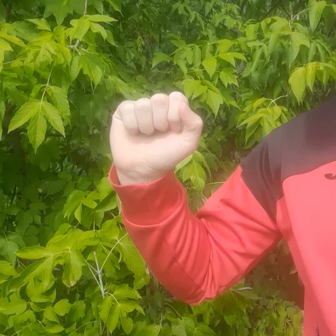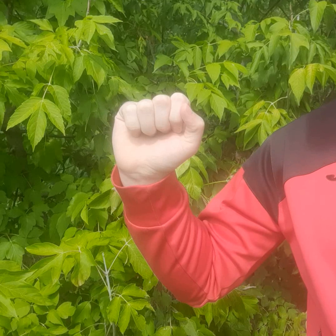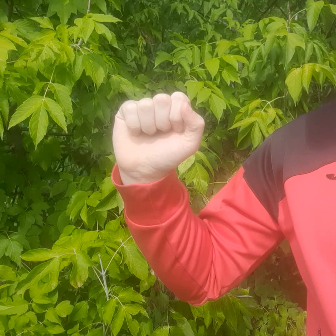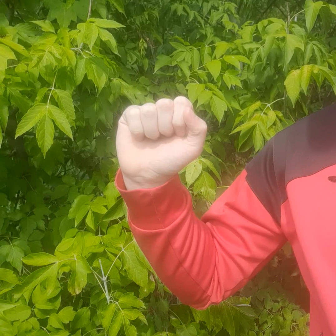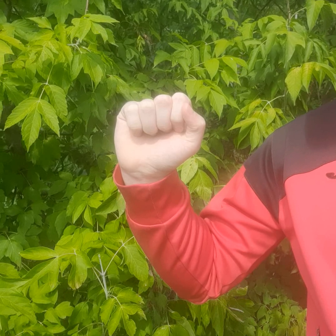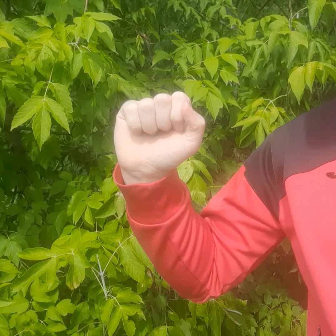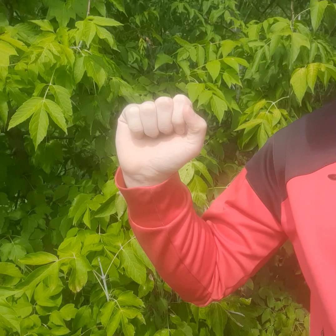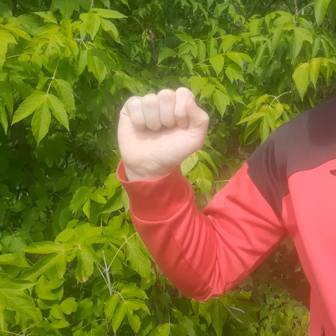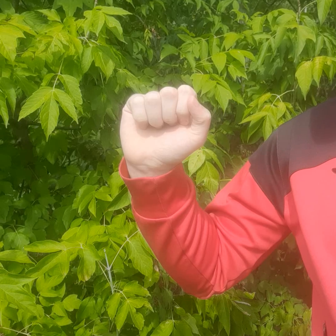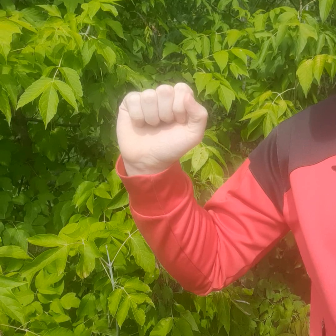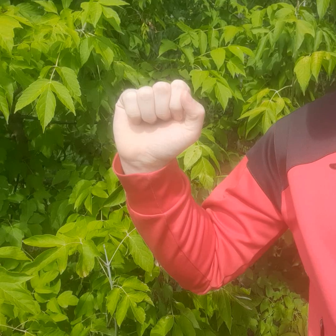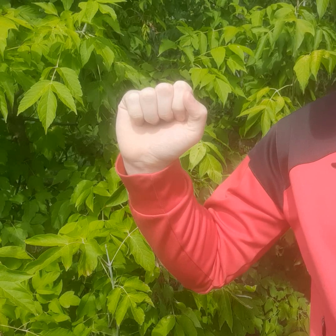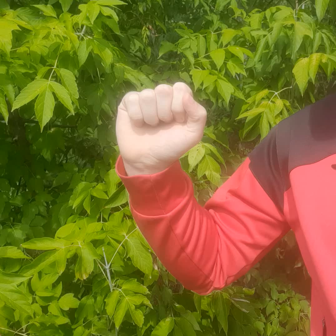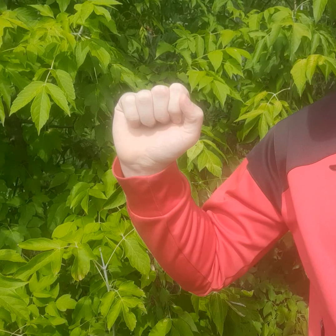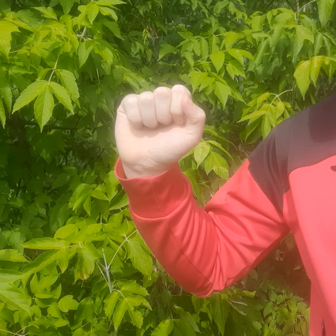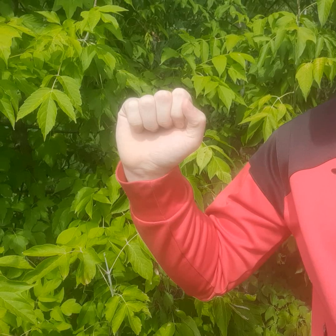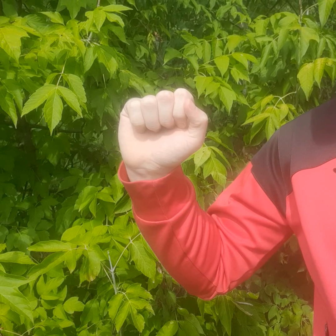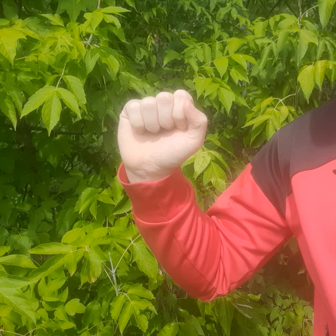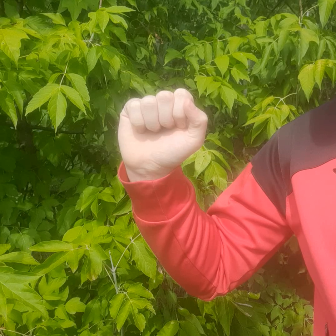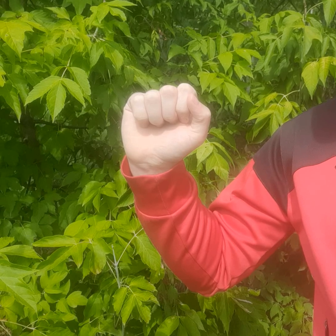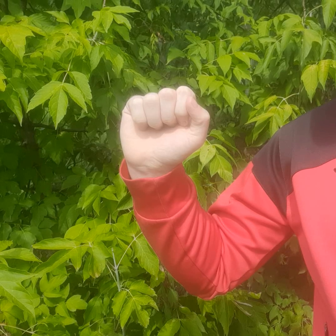А